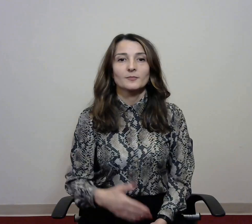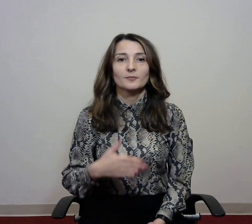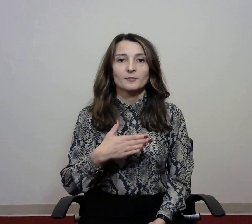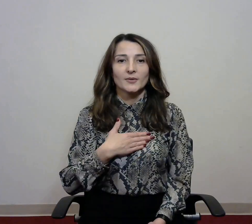mən